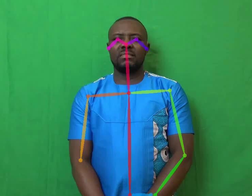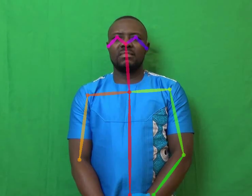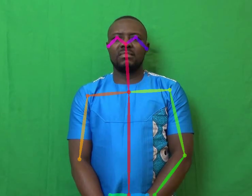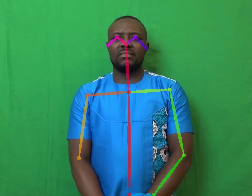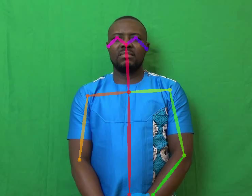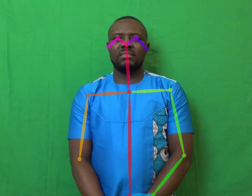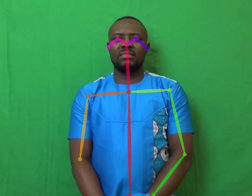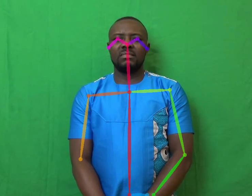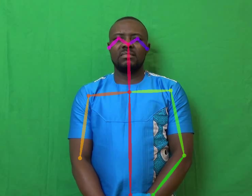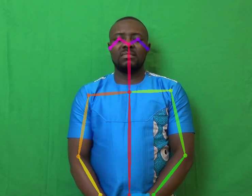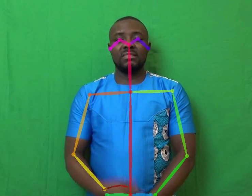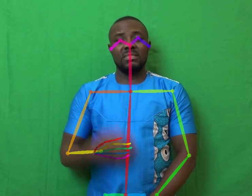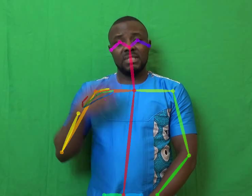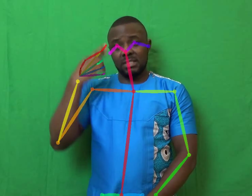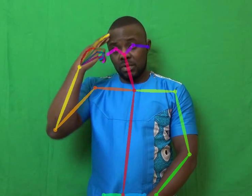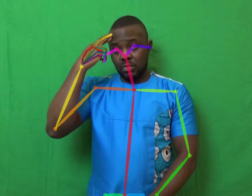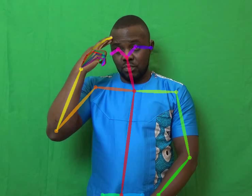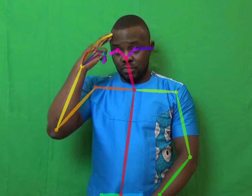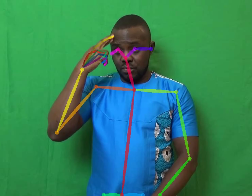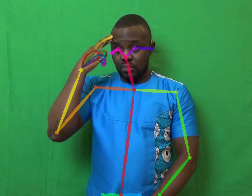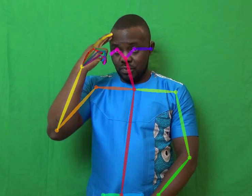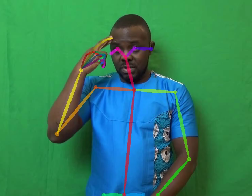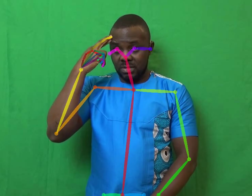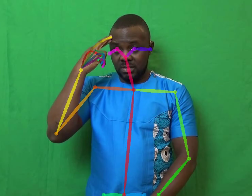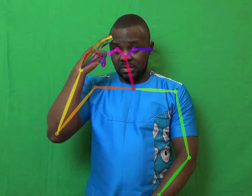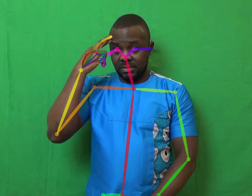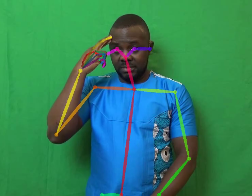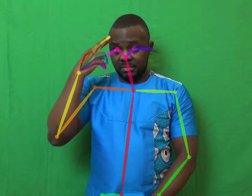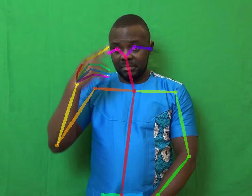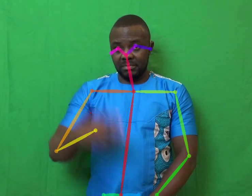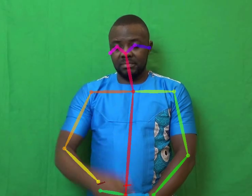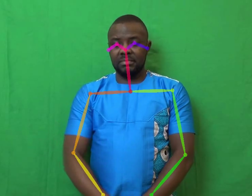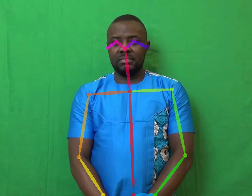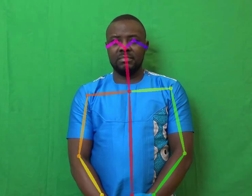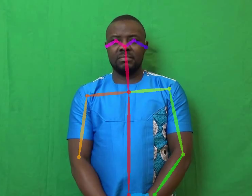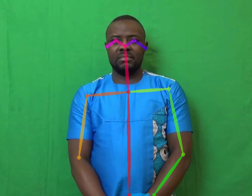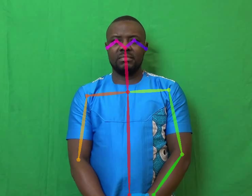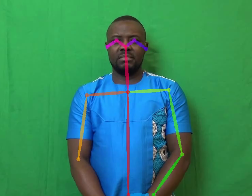reason